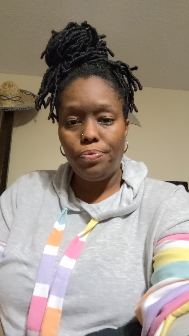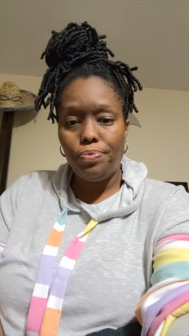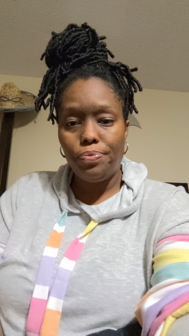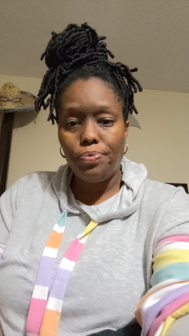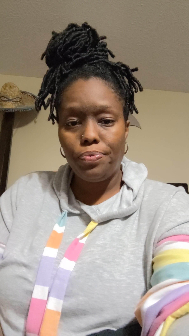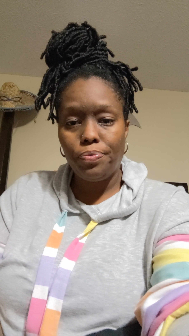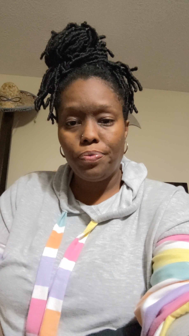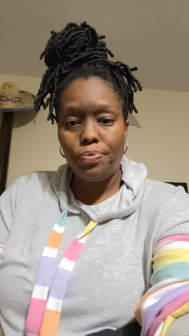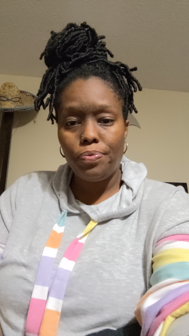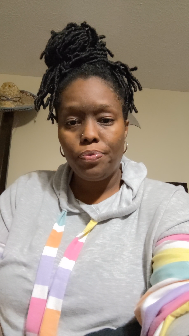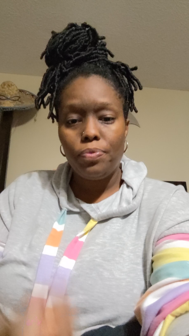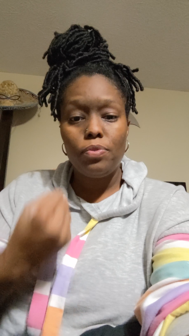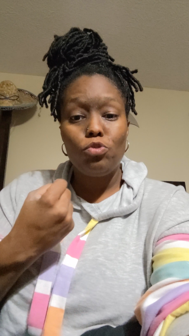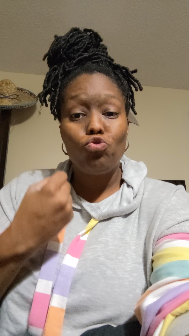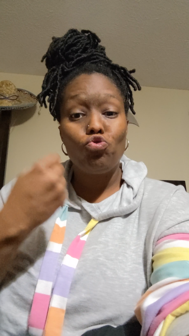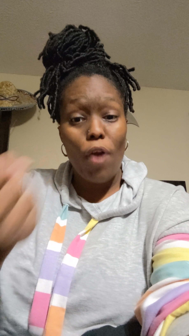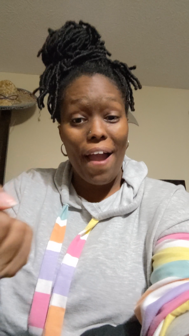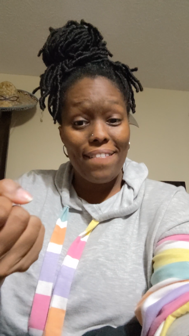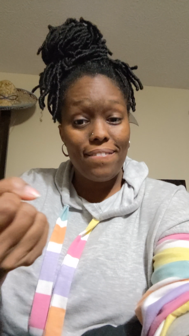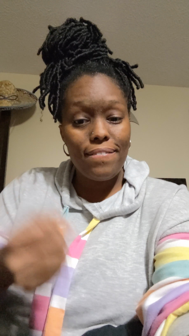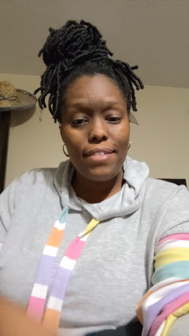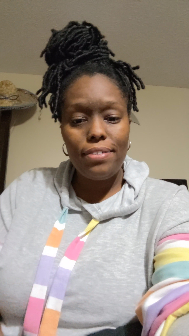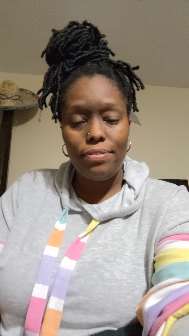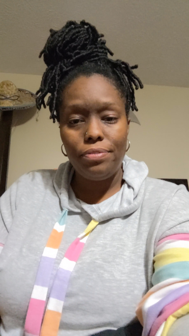drive